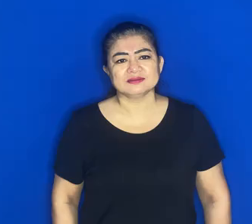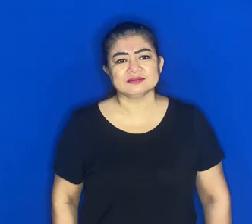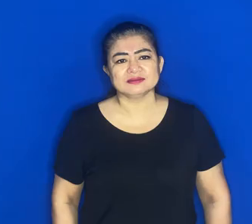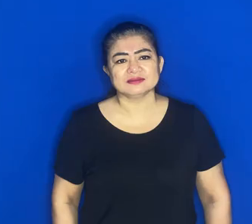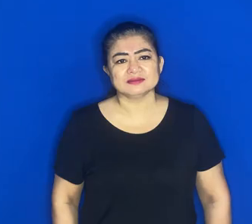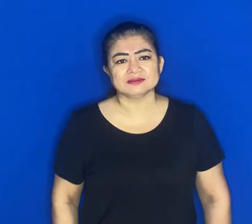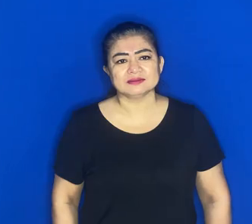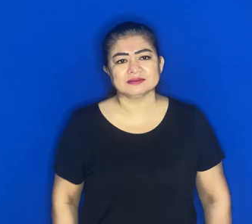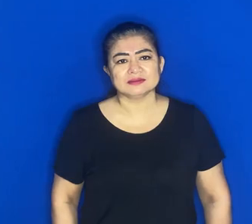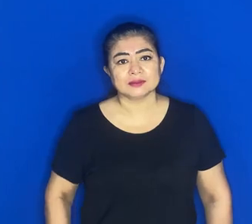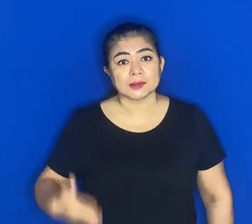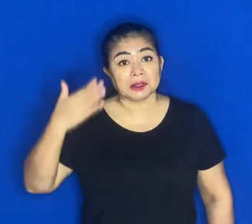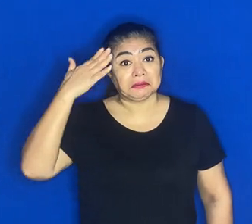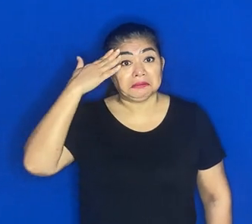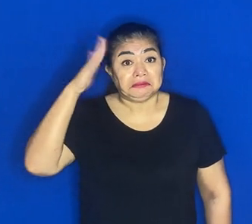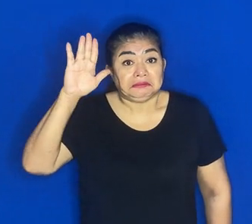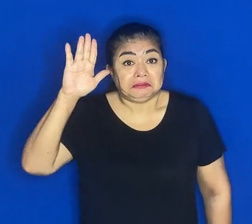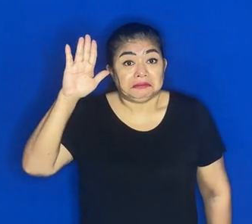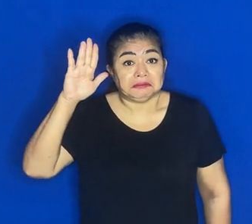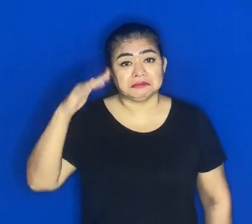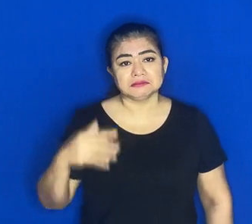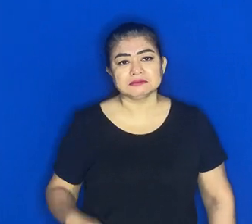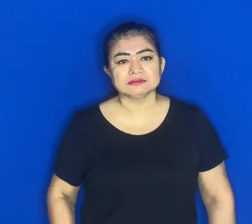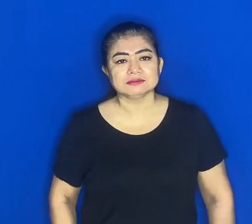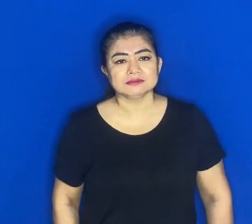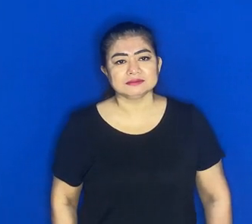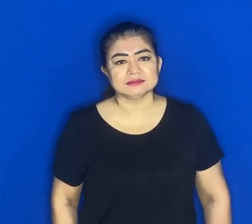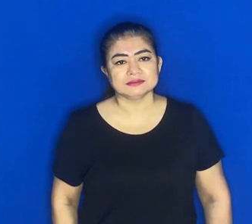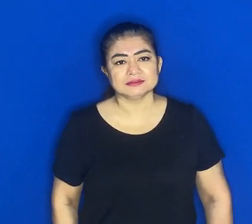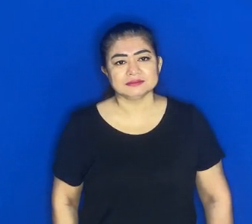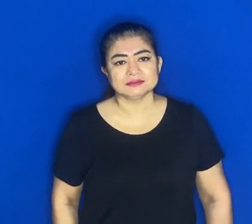don’t know